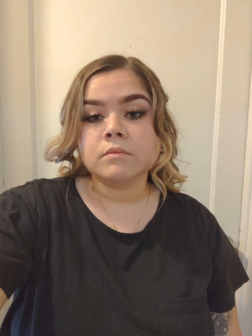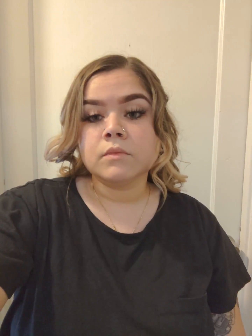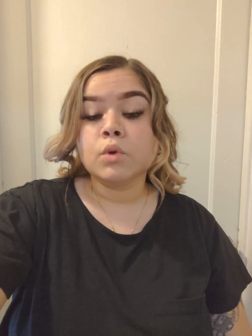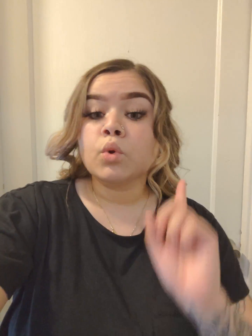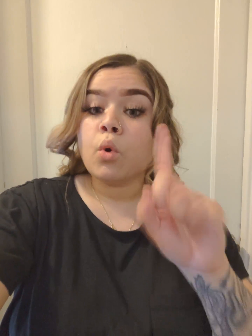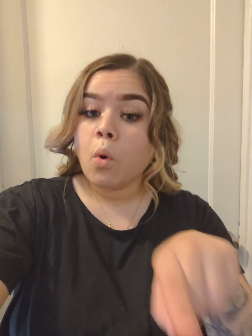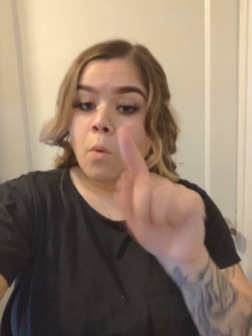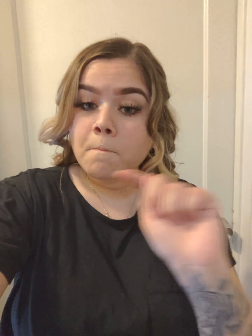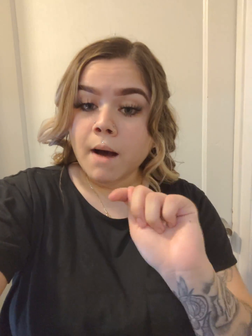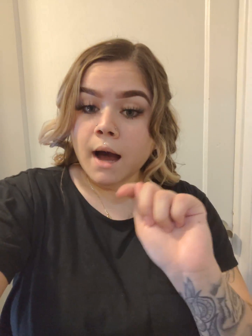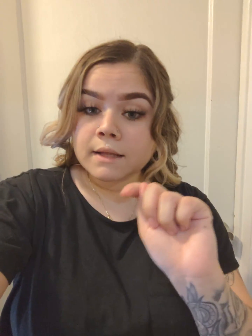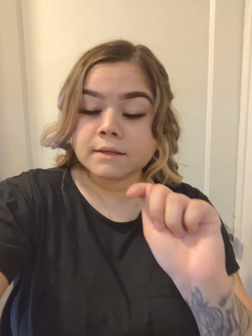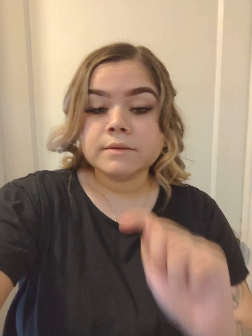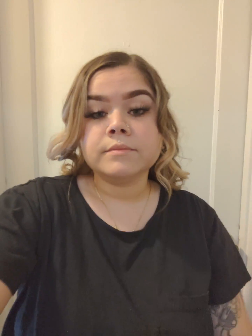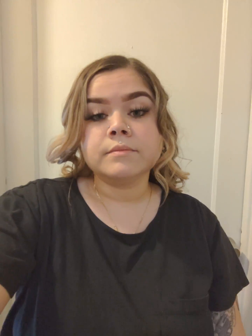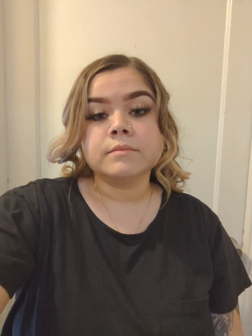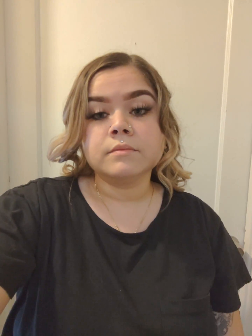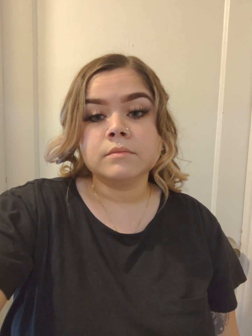go potty